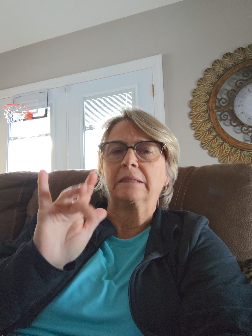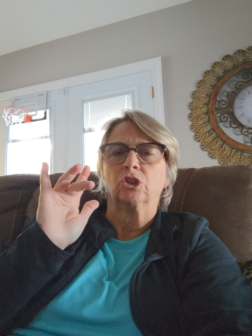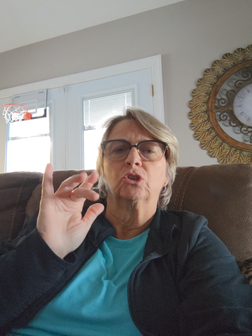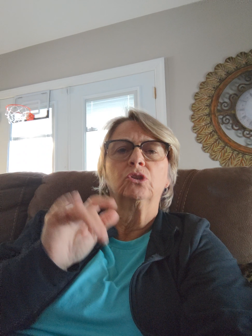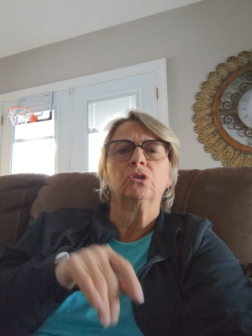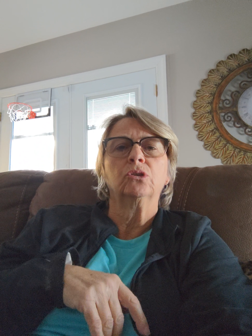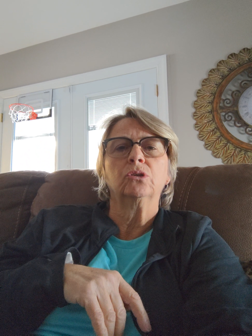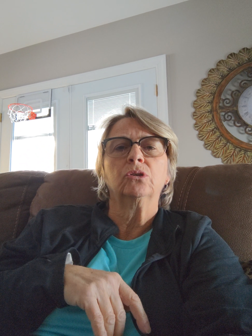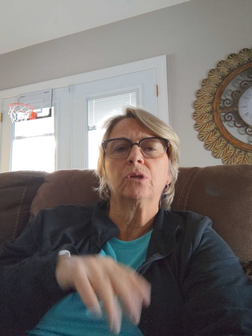touch